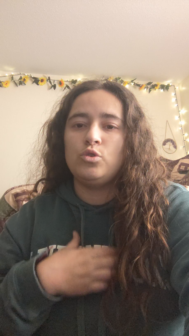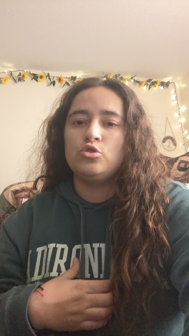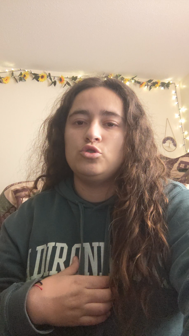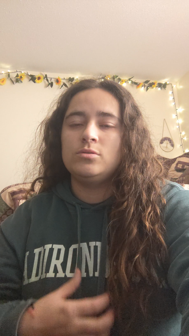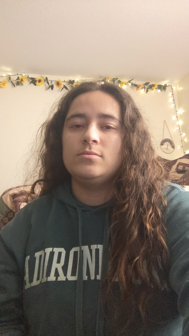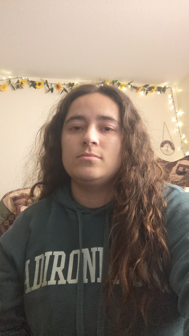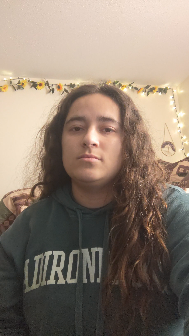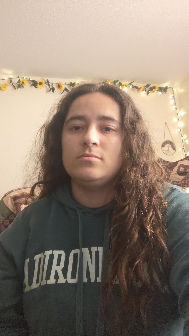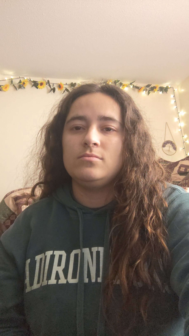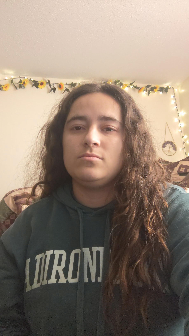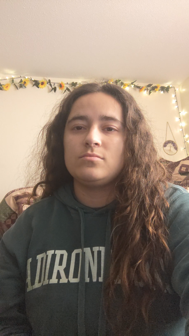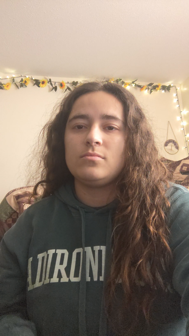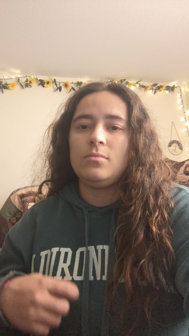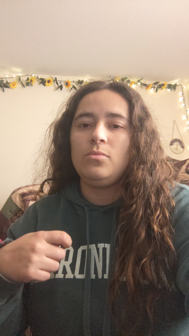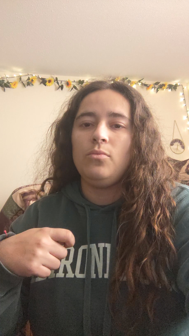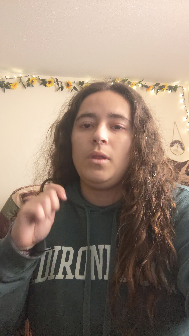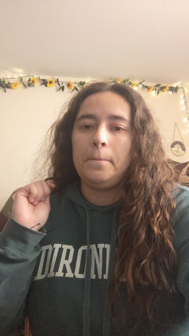rip